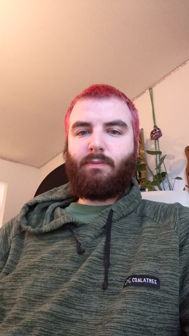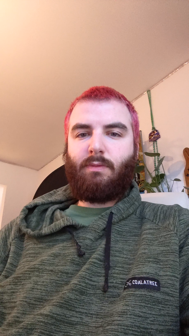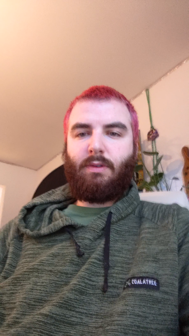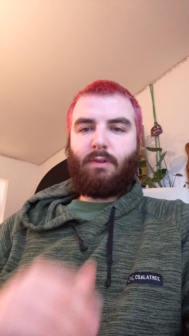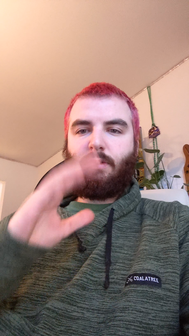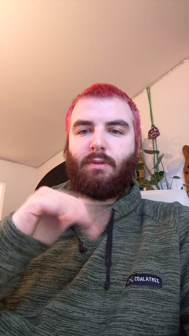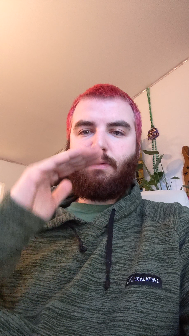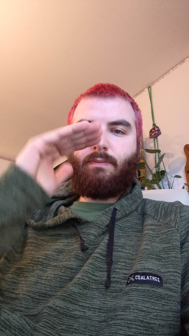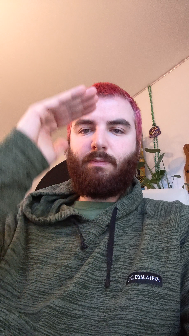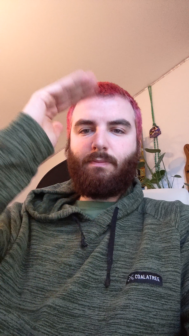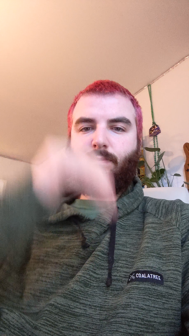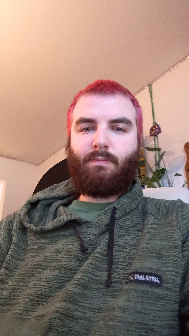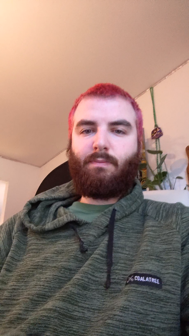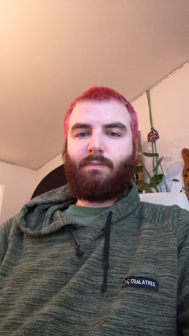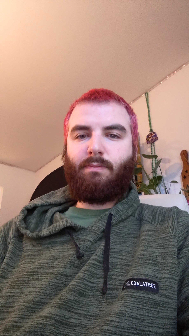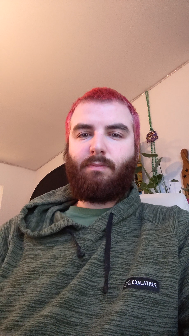build